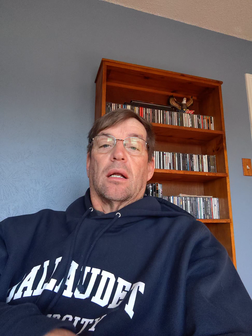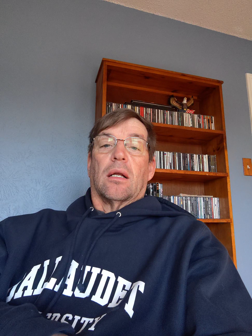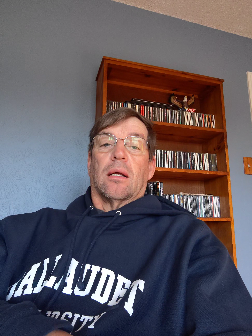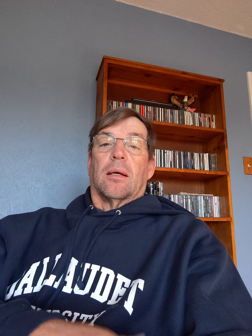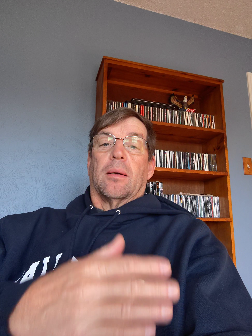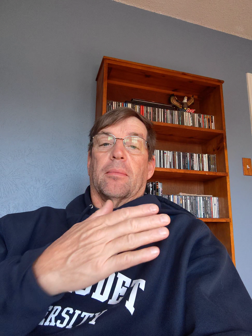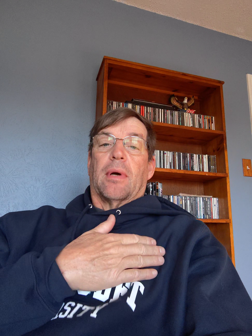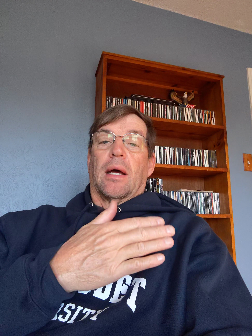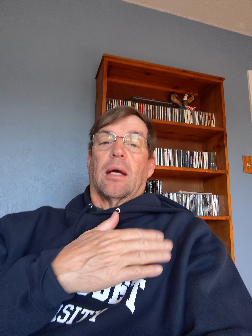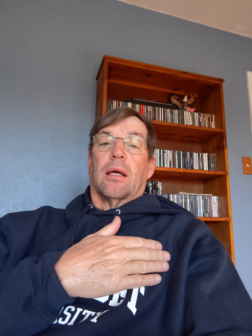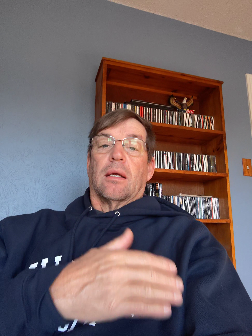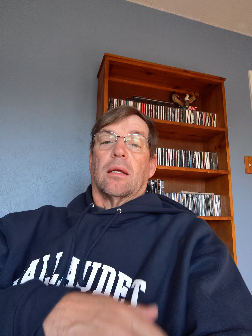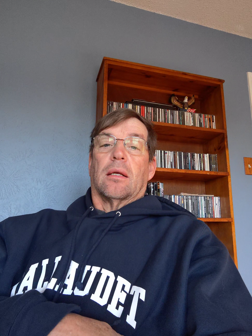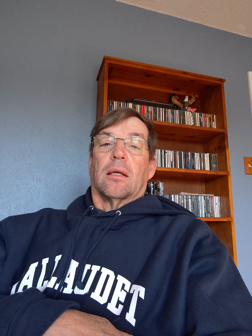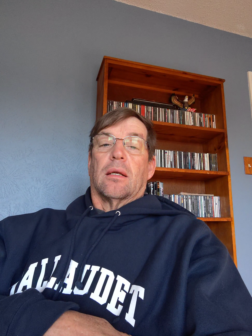my